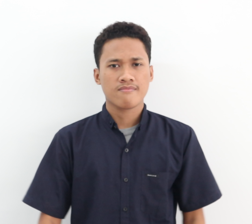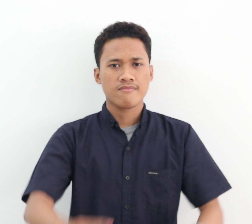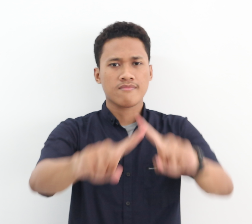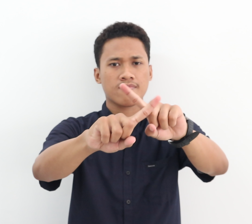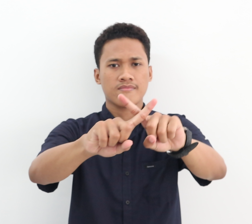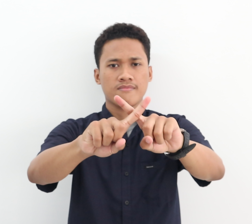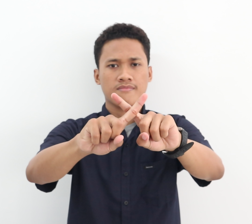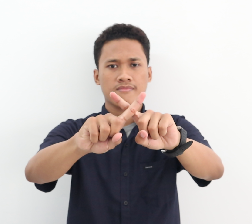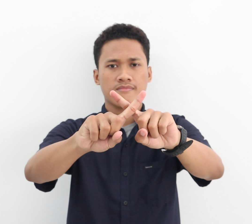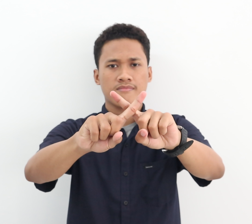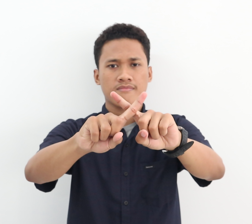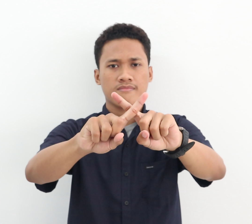X